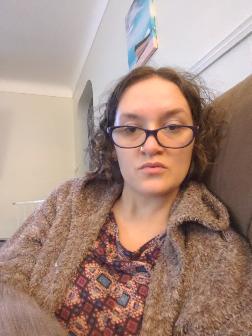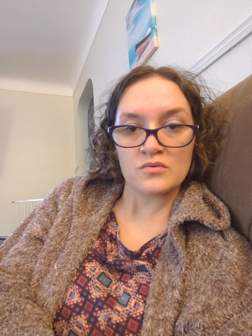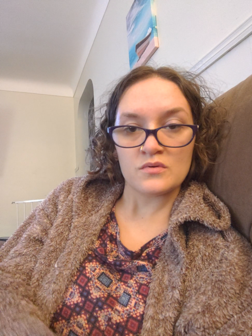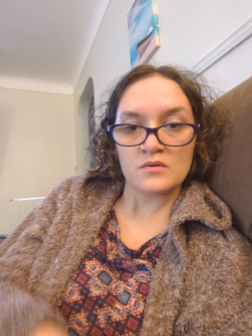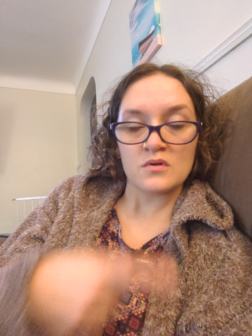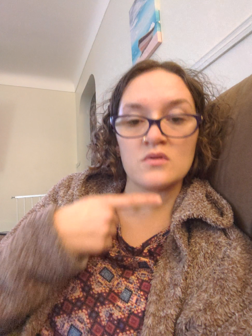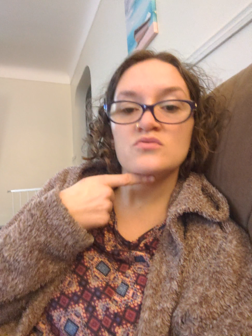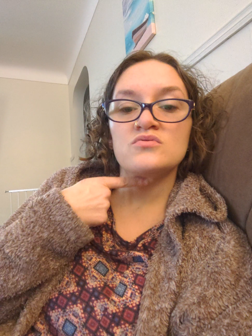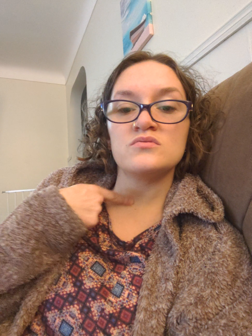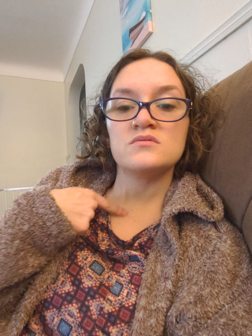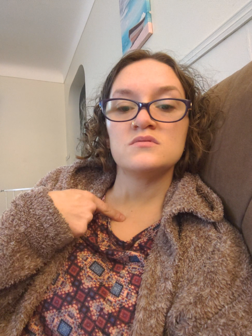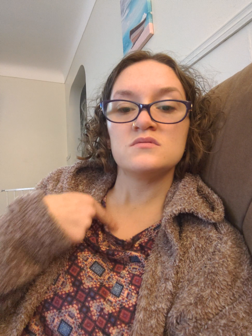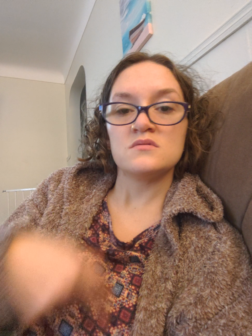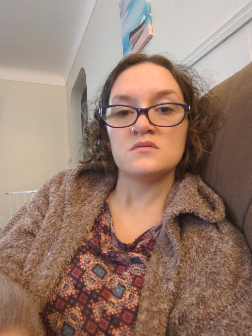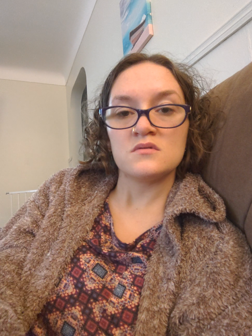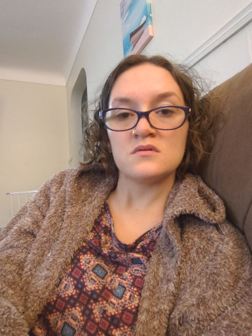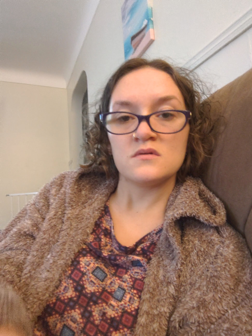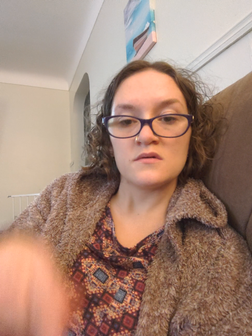thirsty